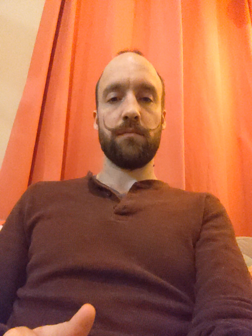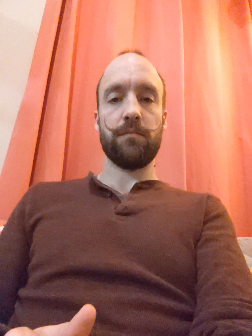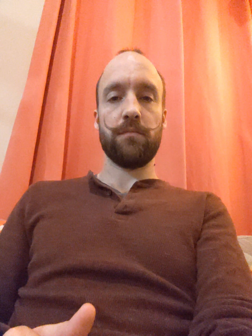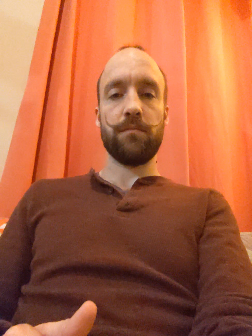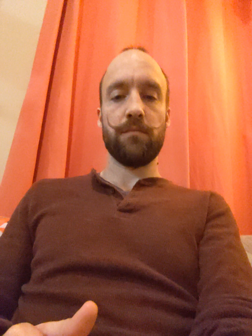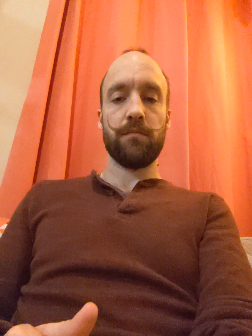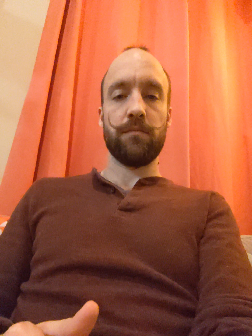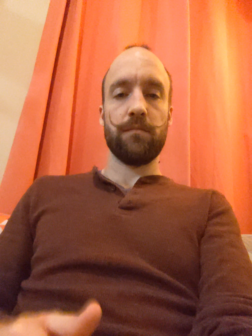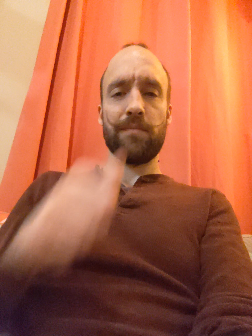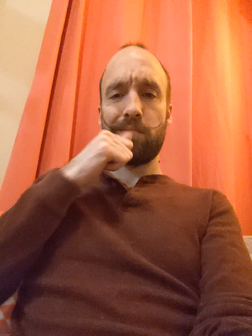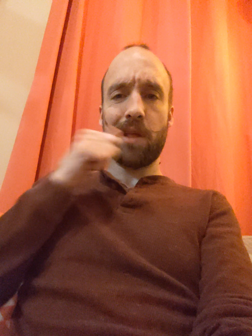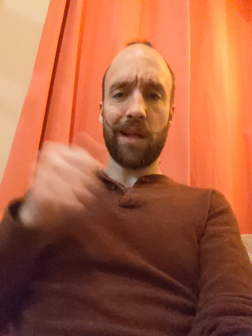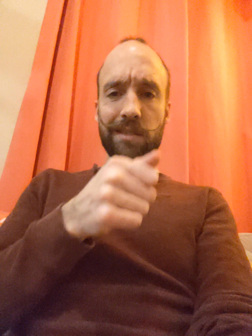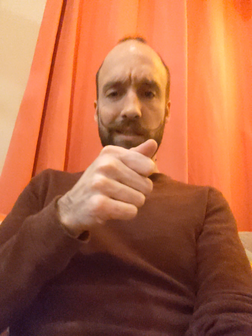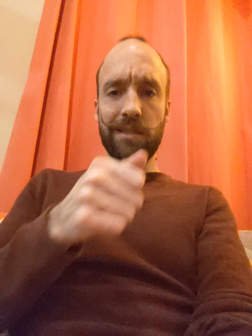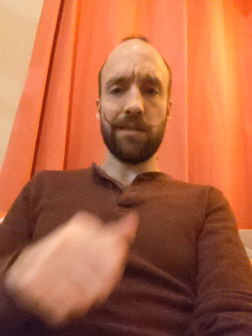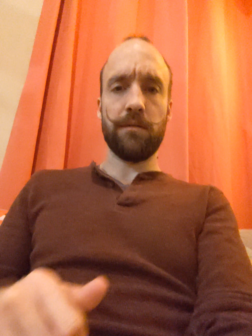hide